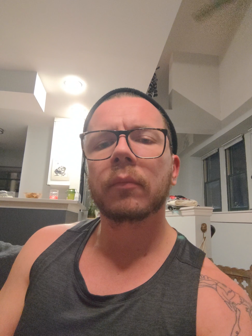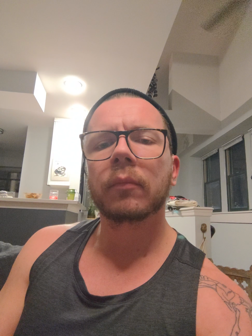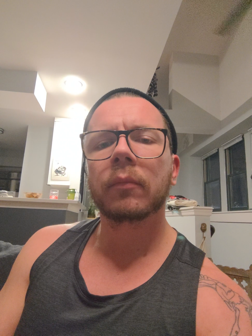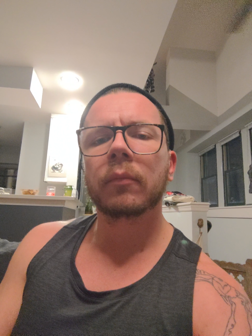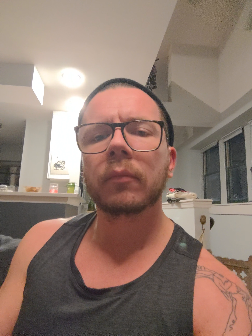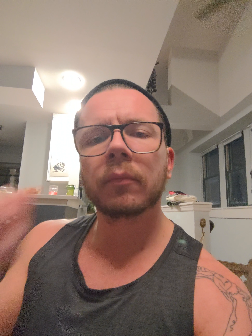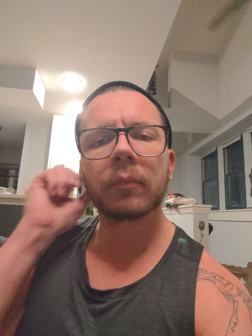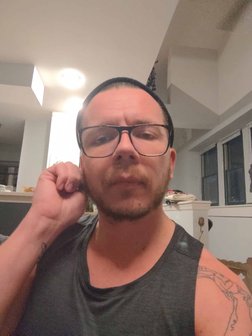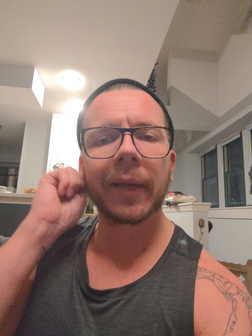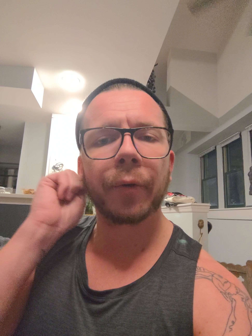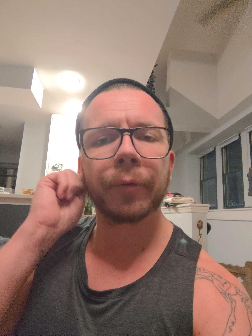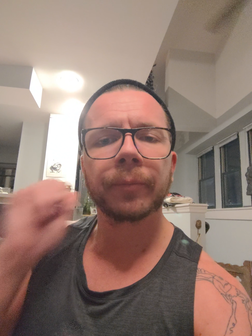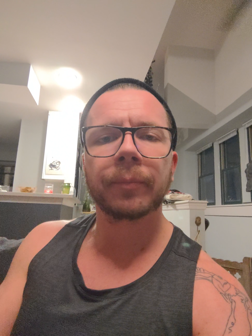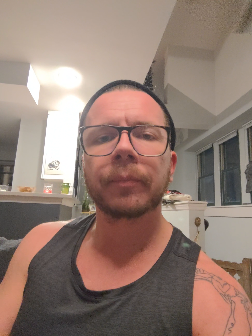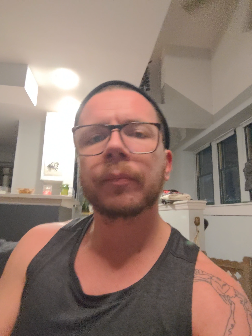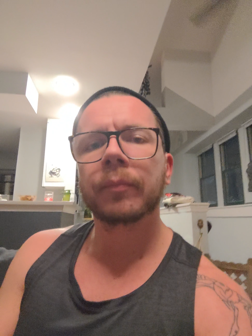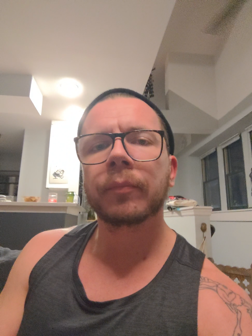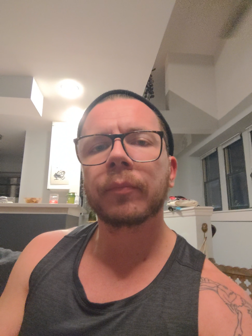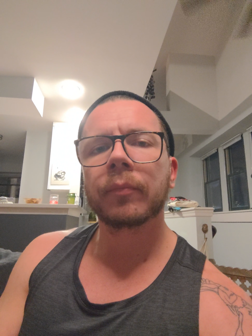ear